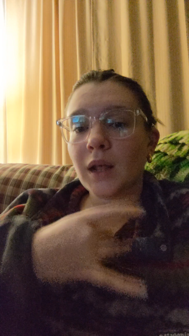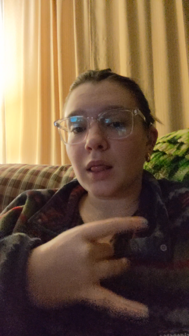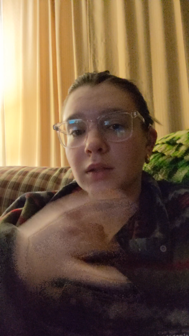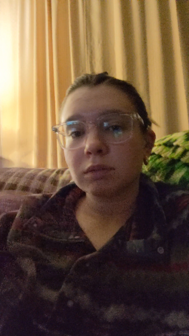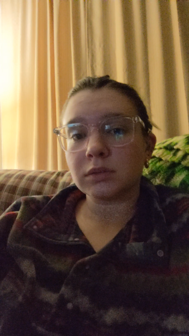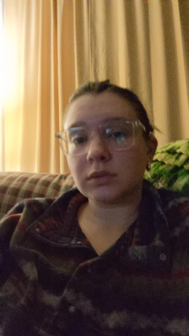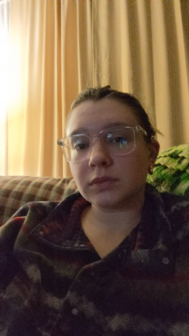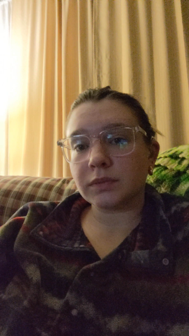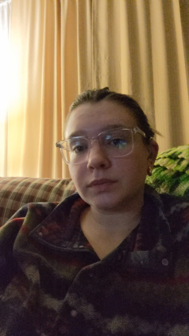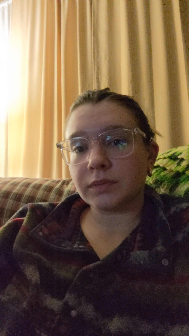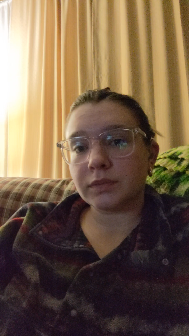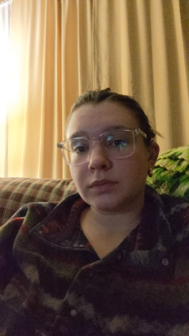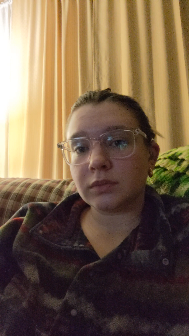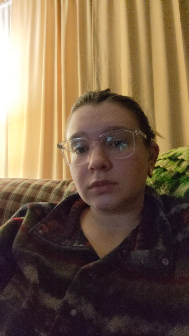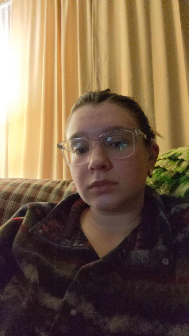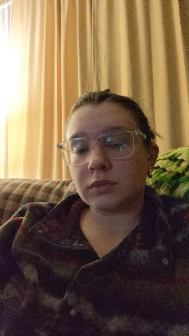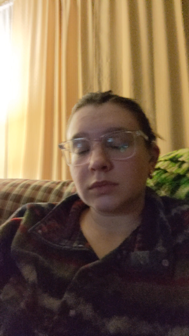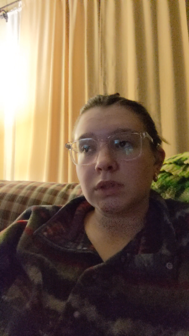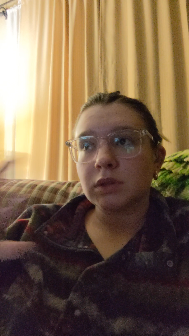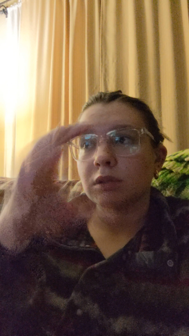dump